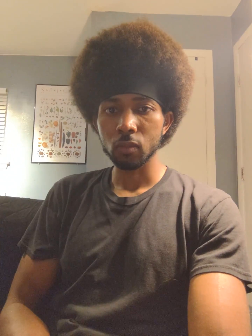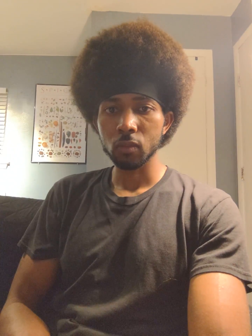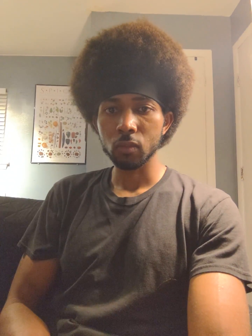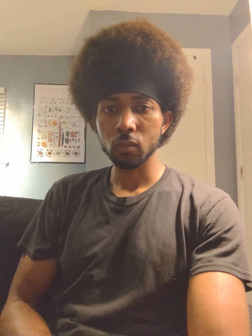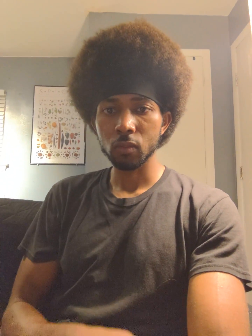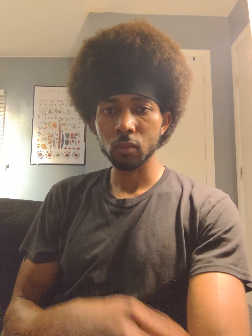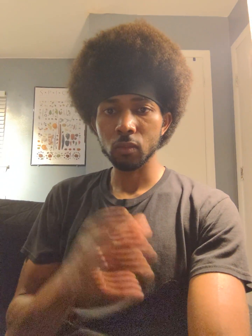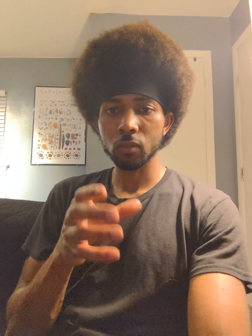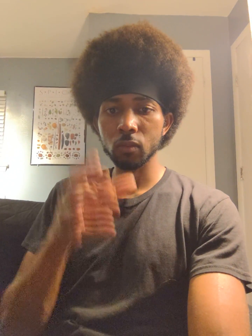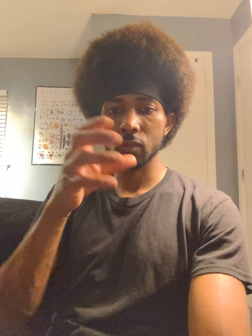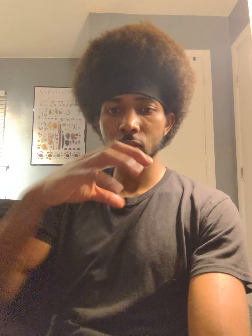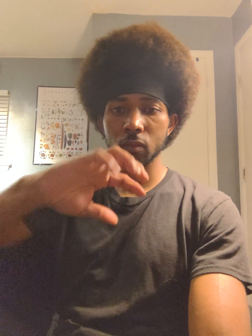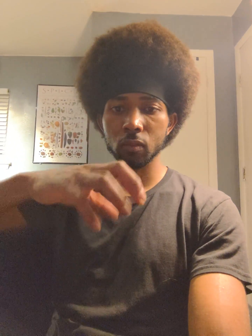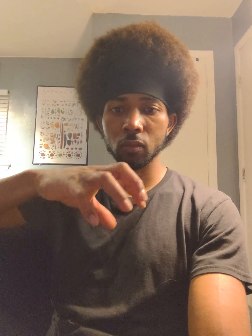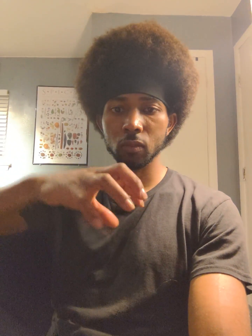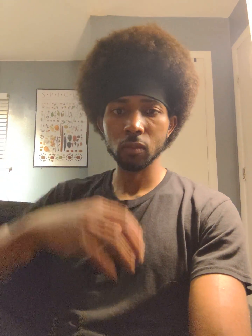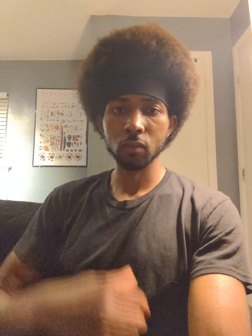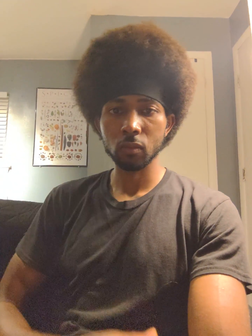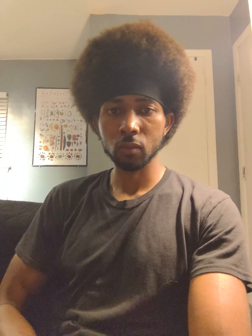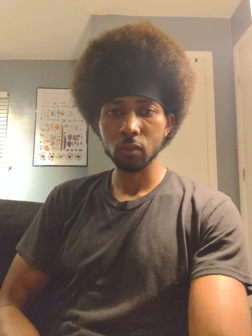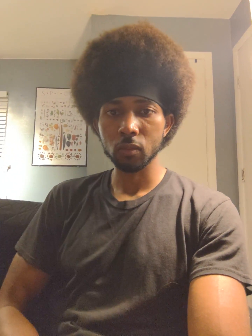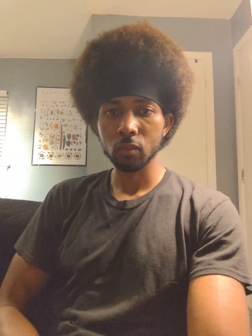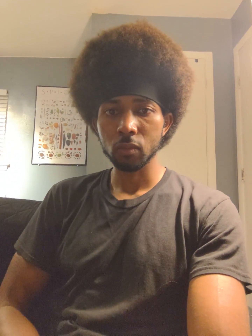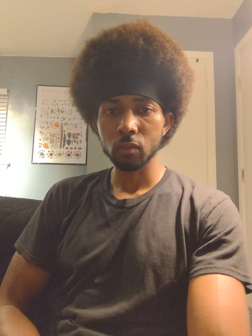jar